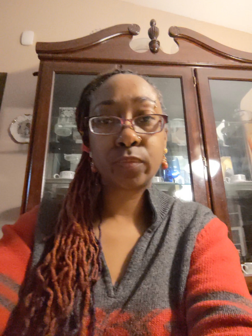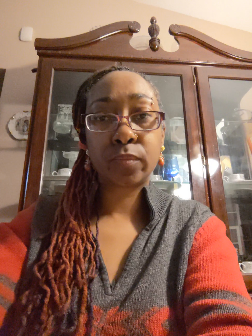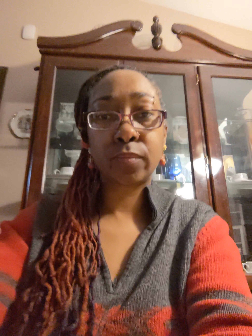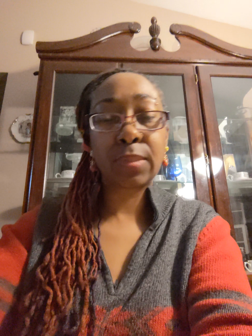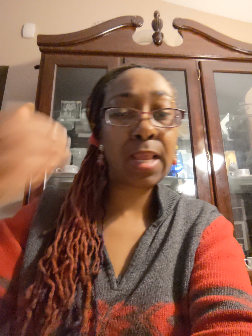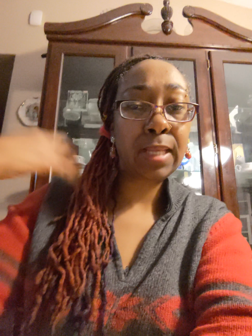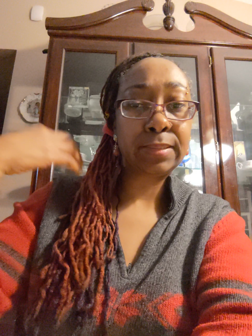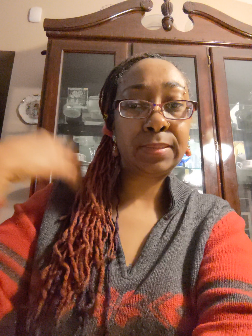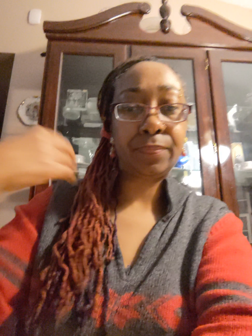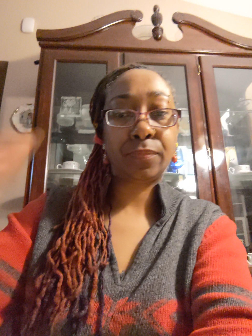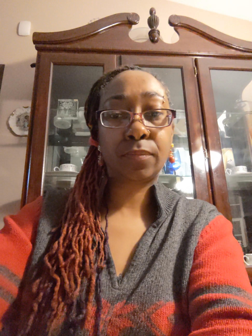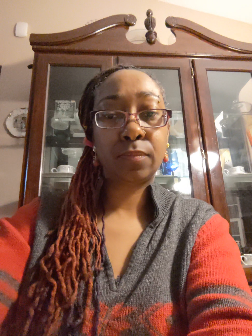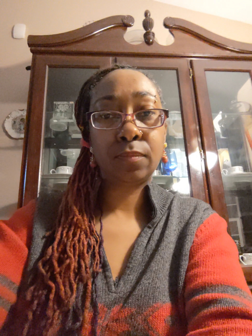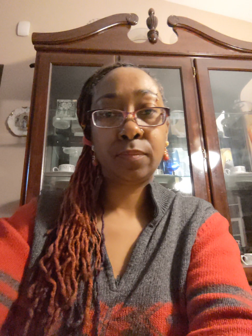outside